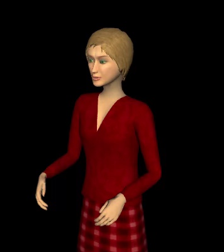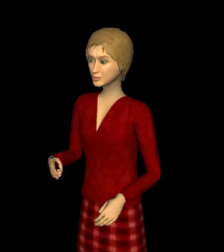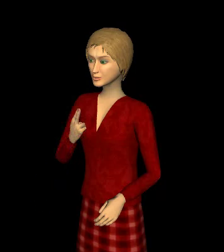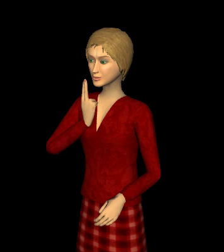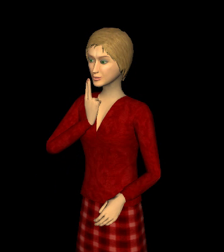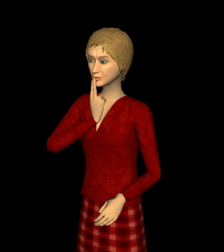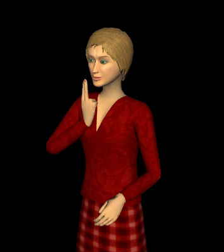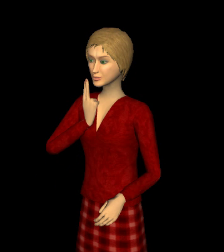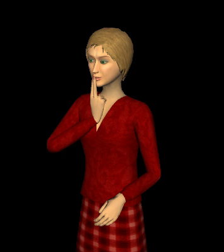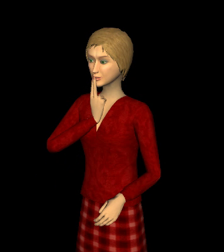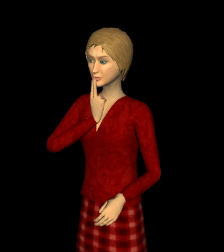سيجارة